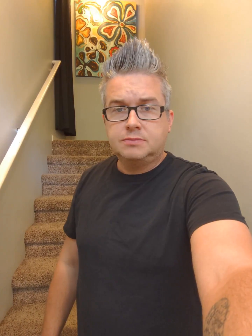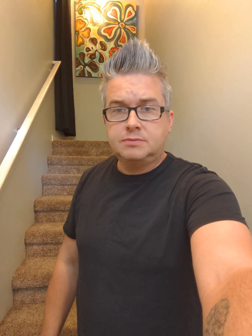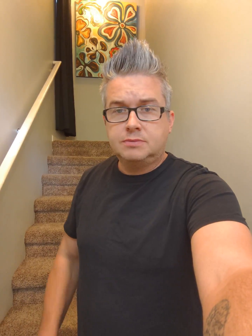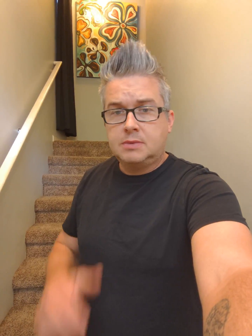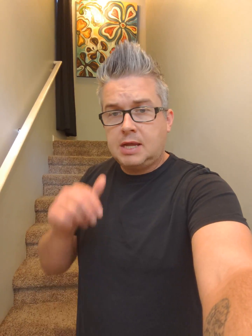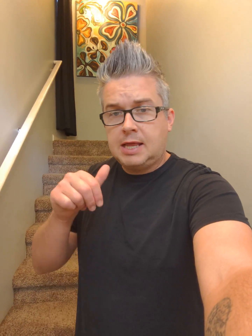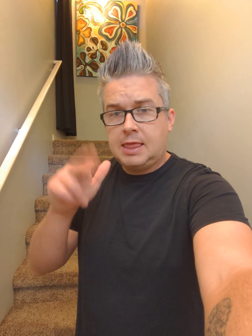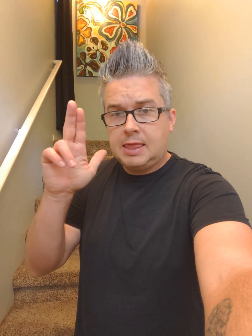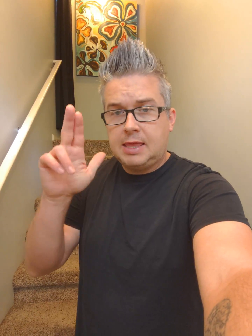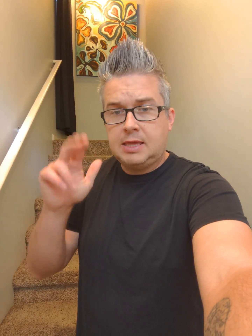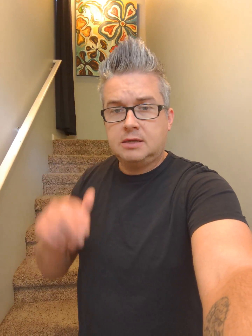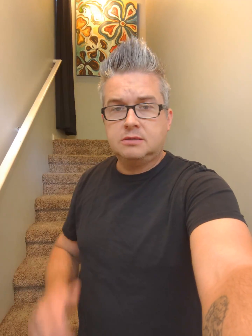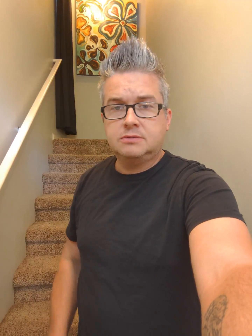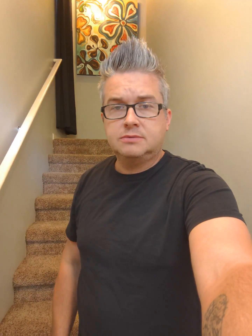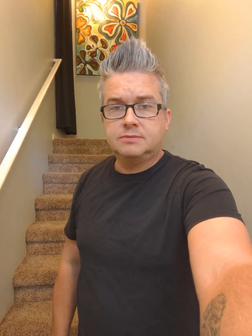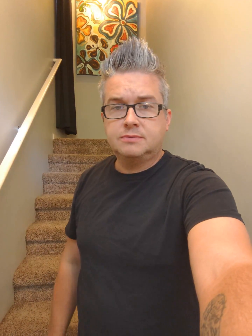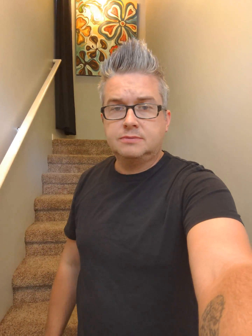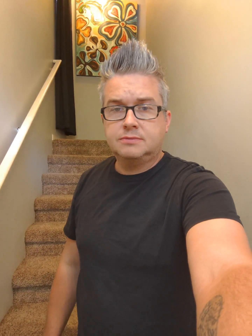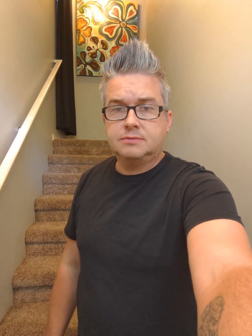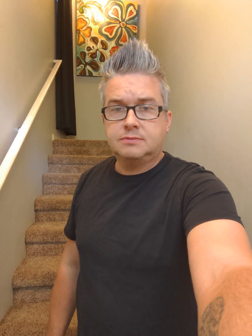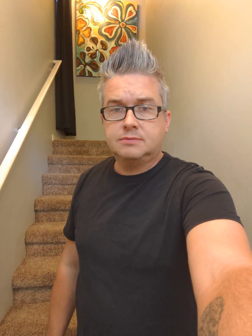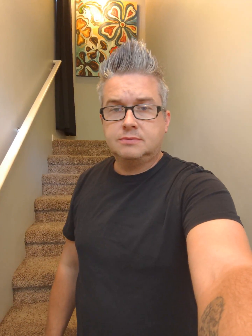lick